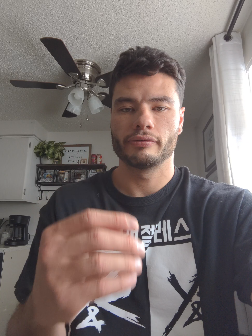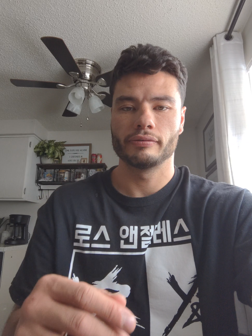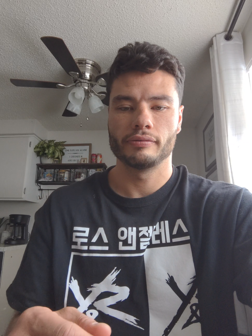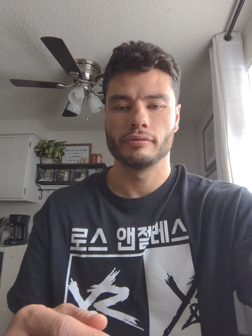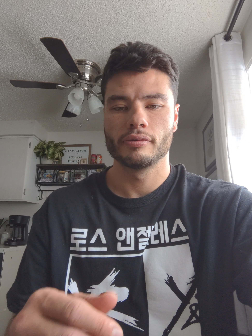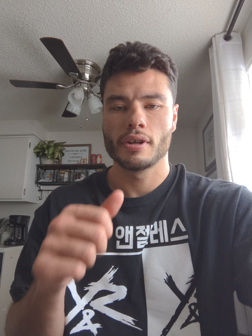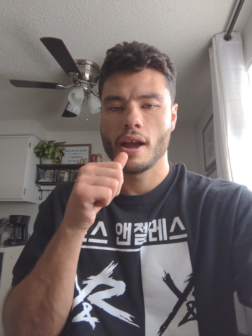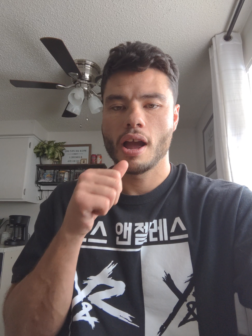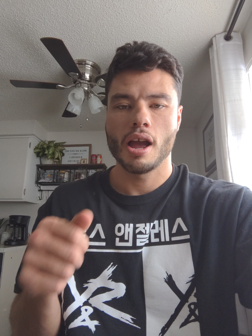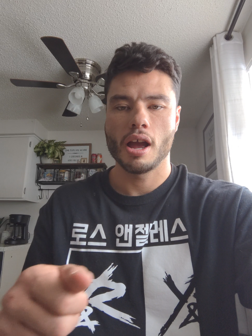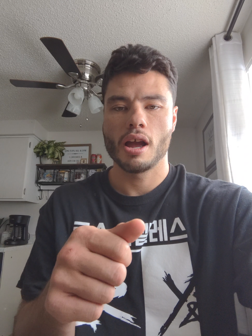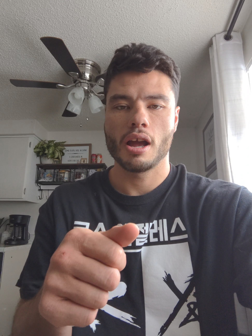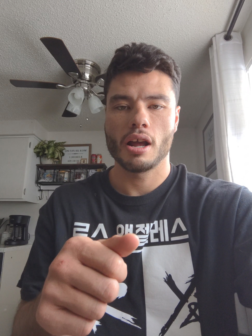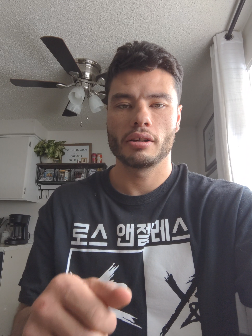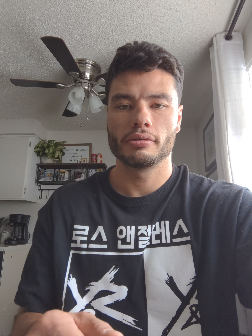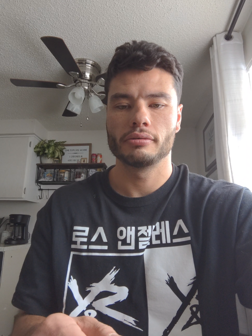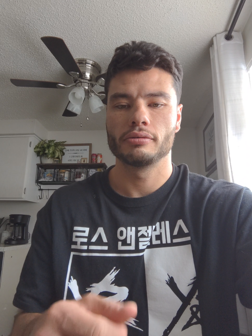hide